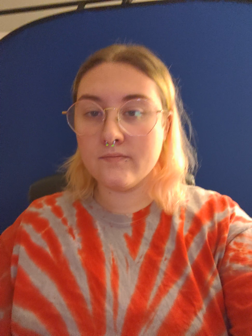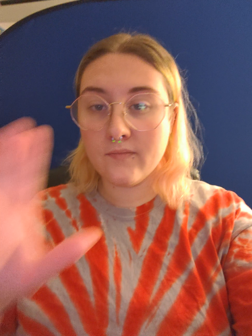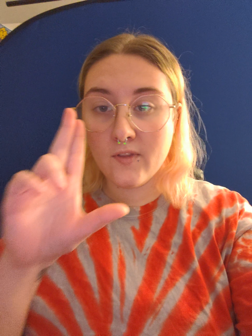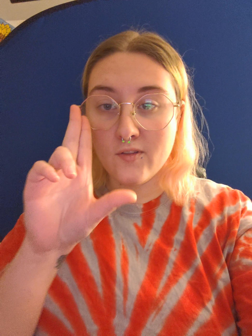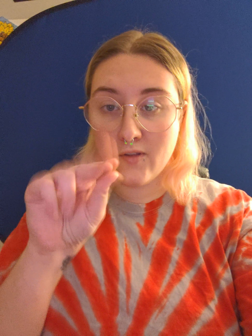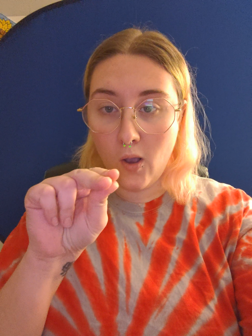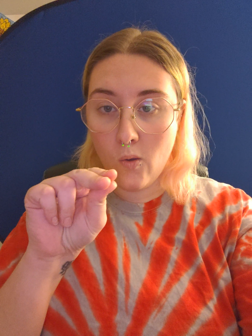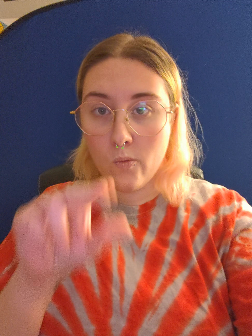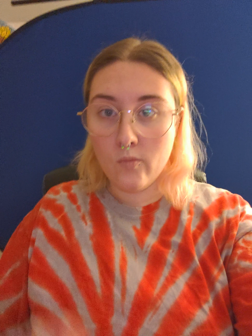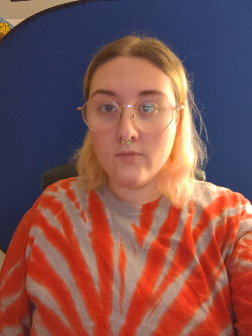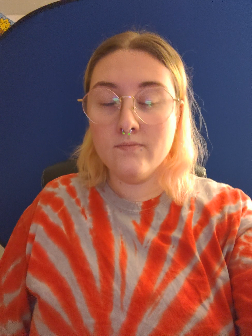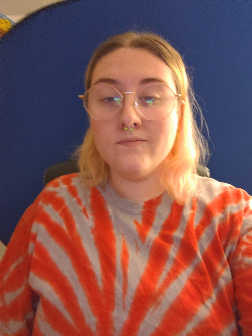no